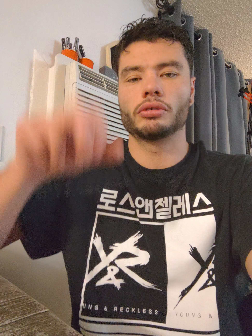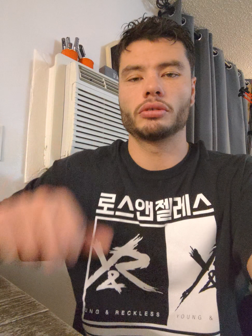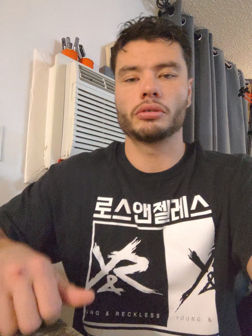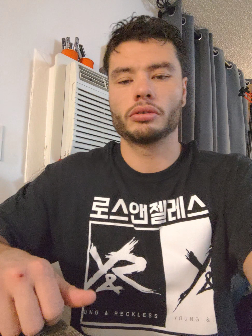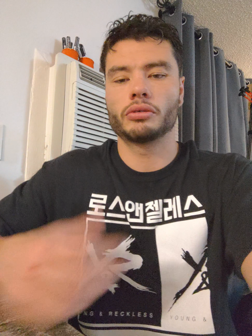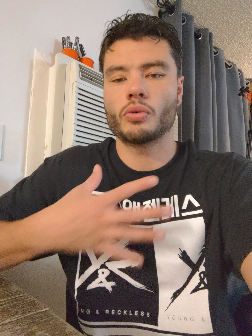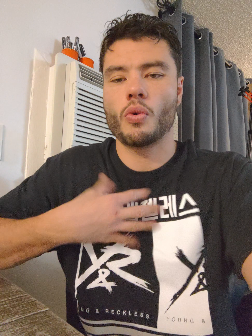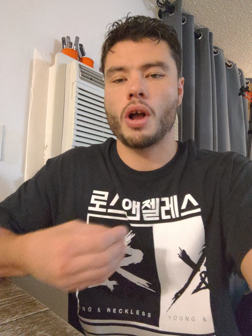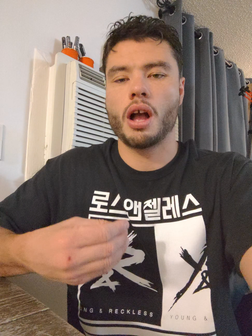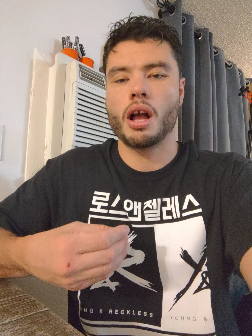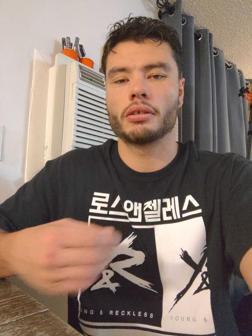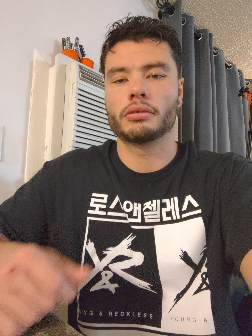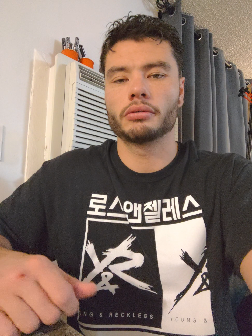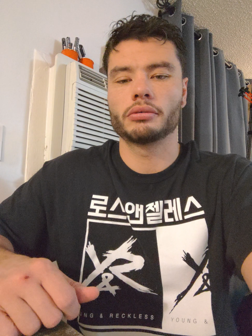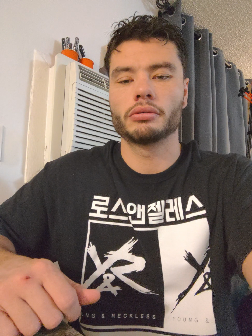white